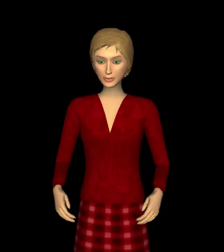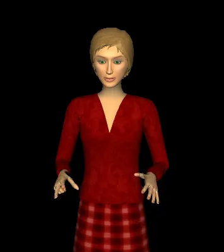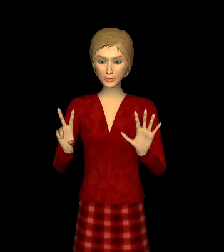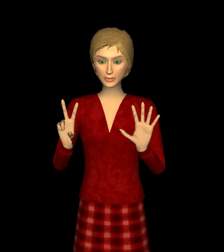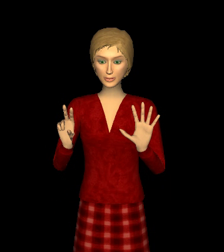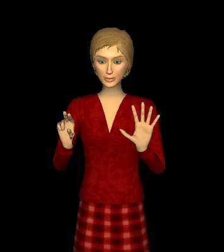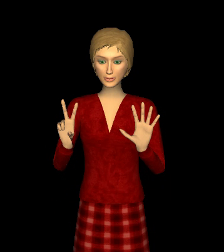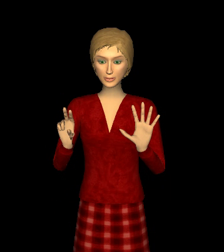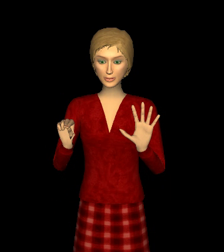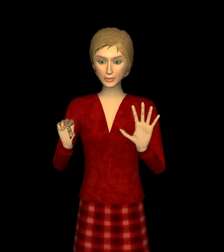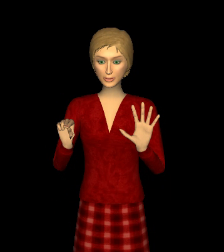80